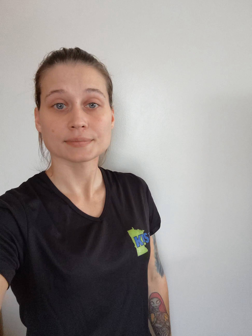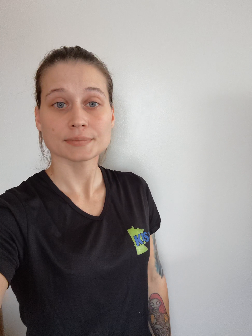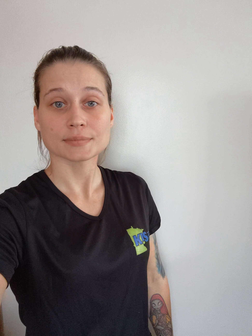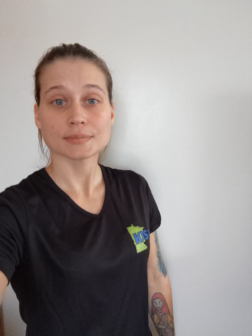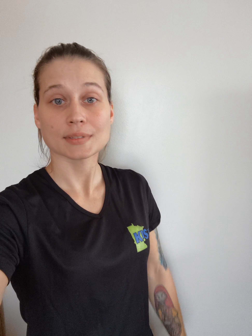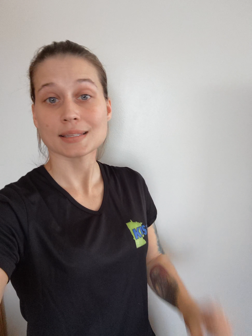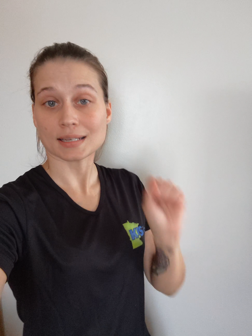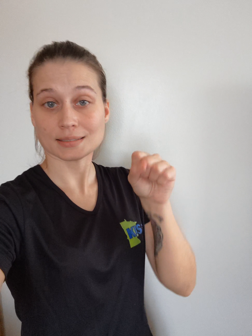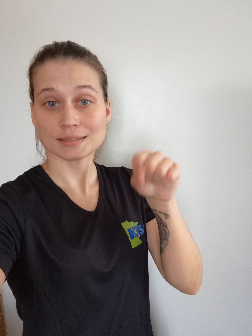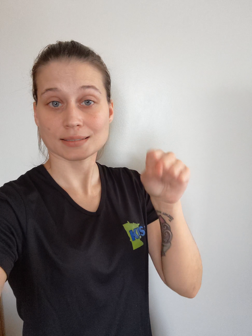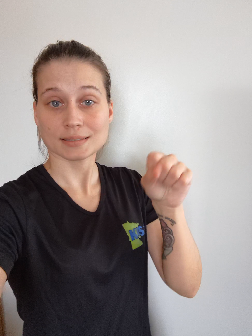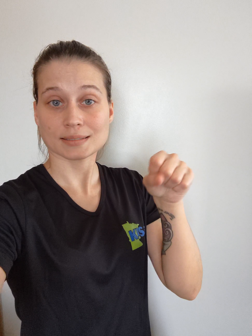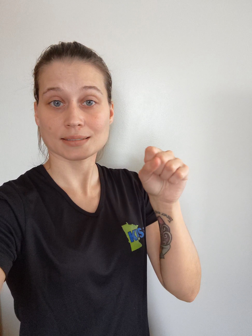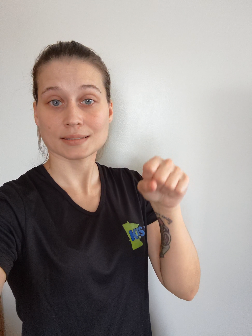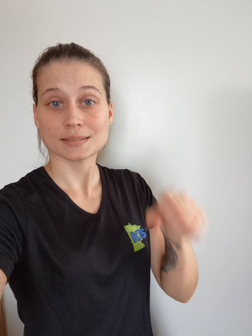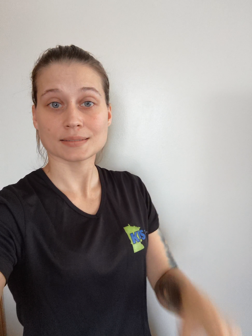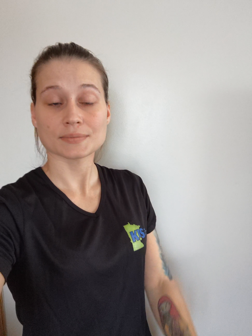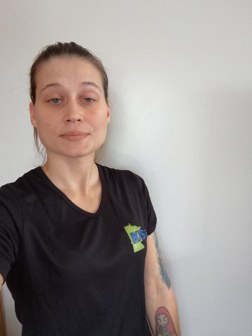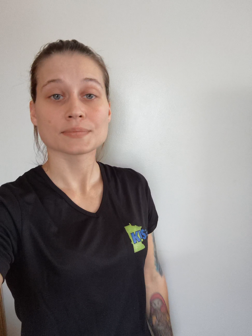yes